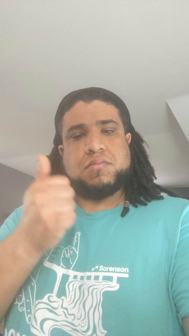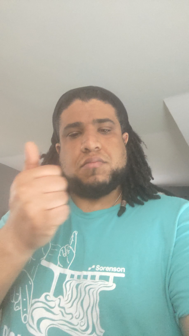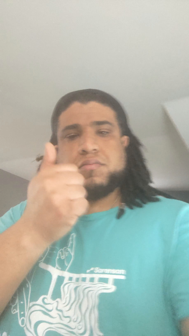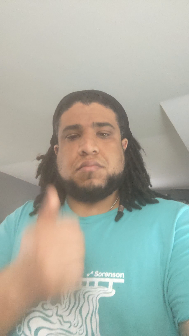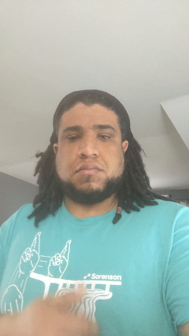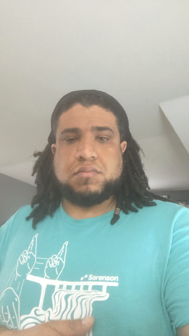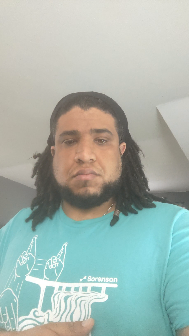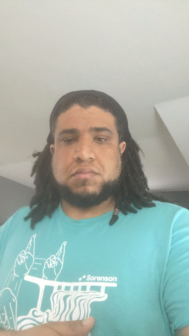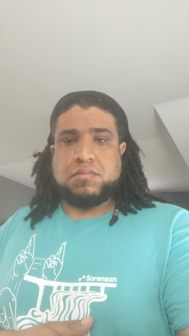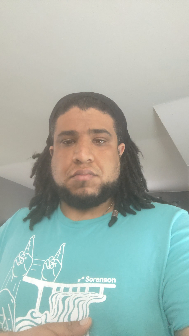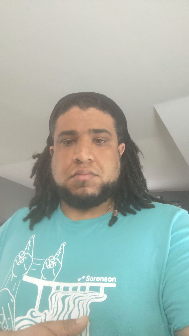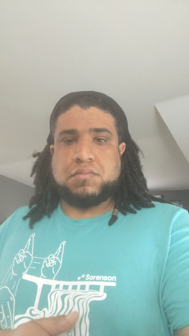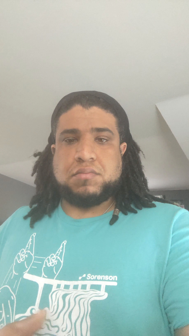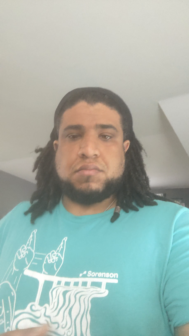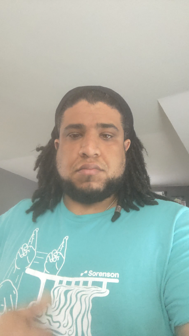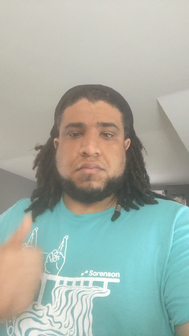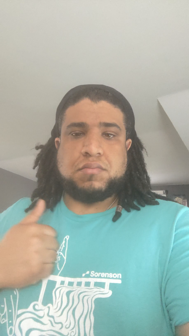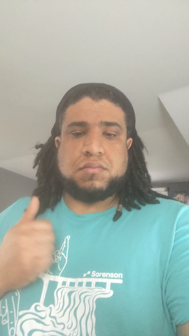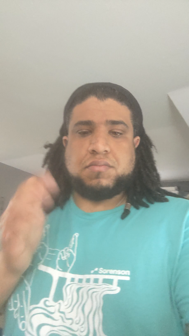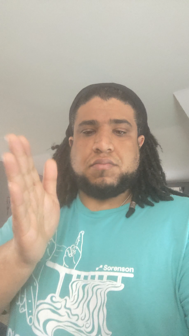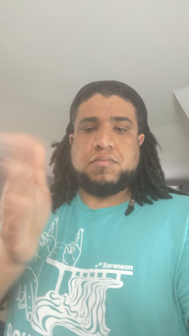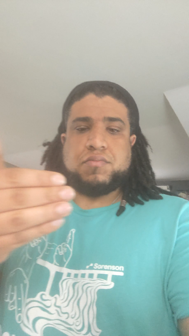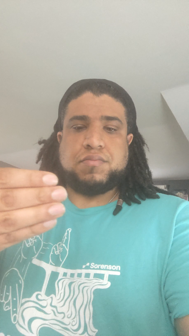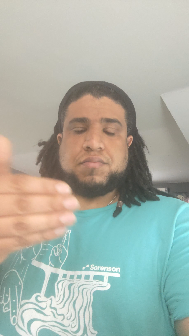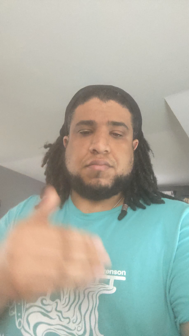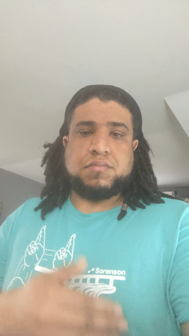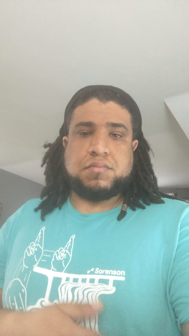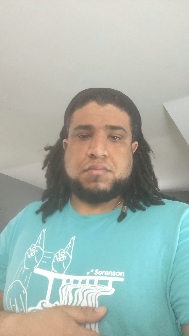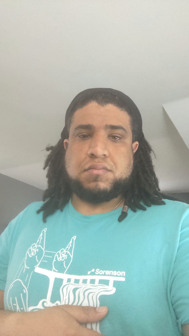living room